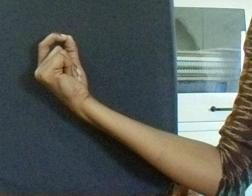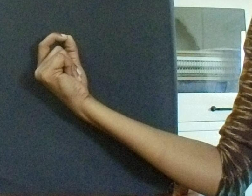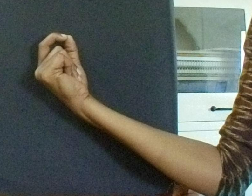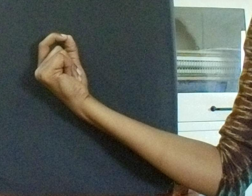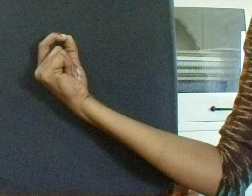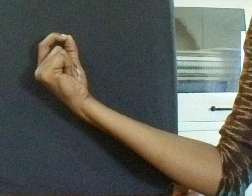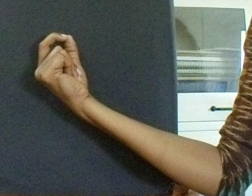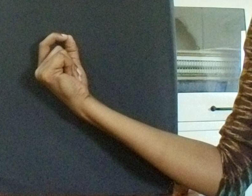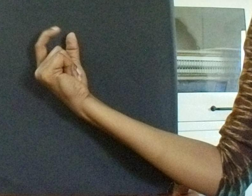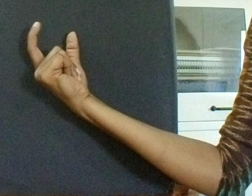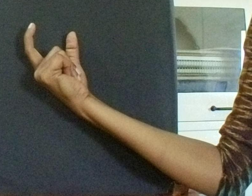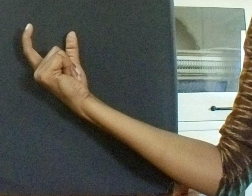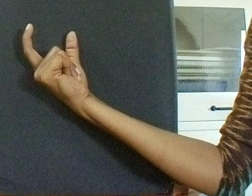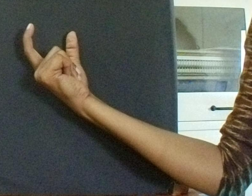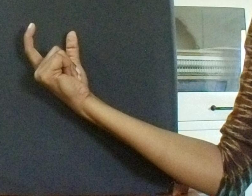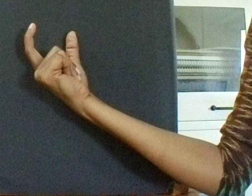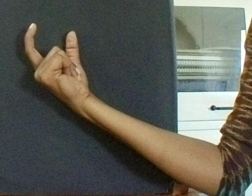thief